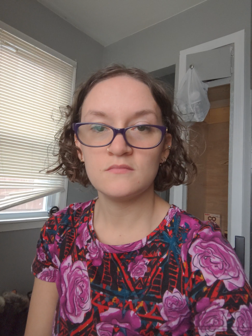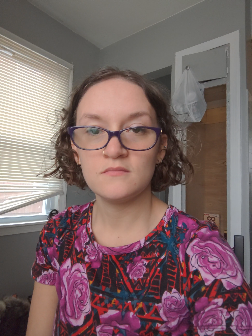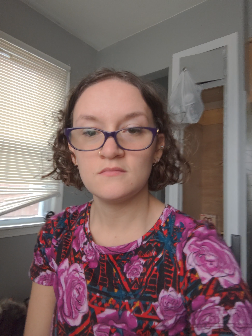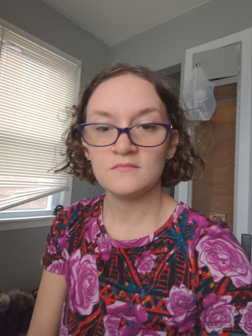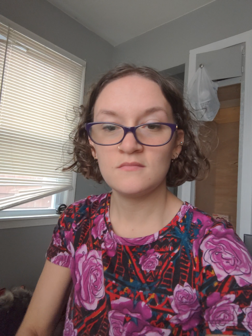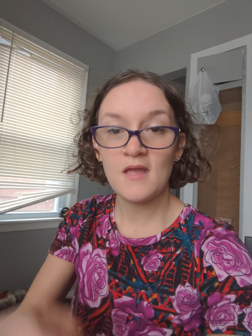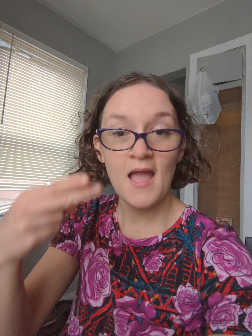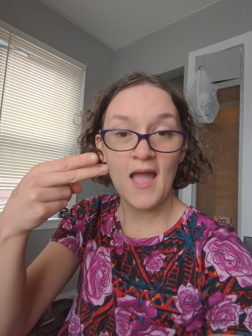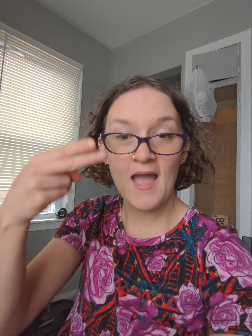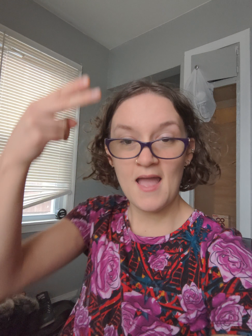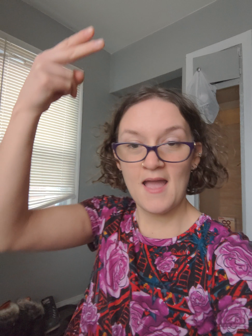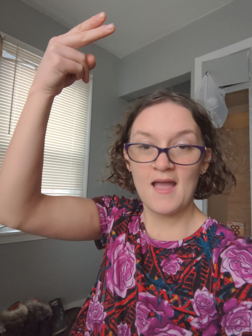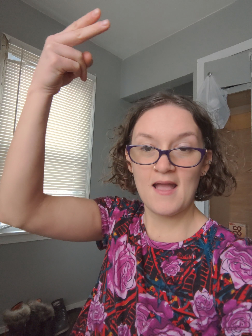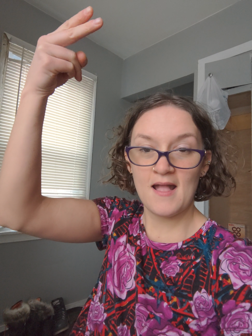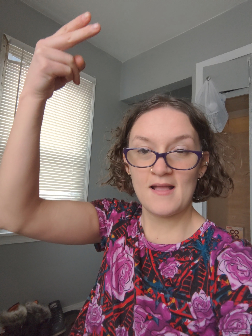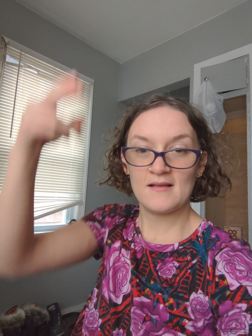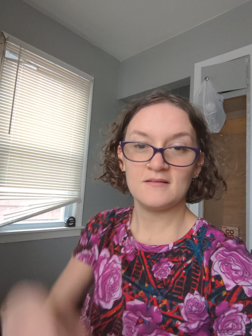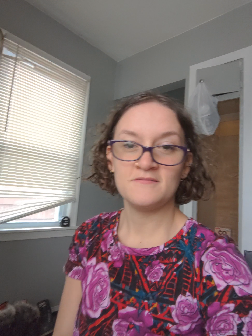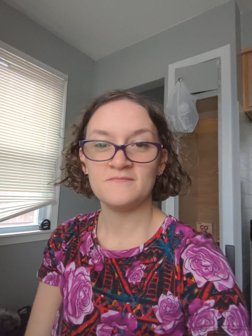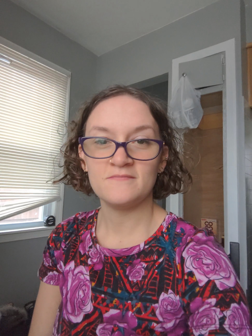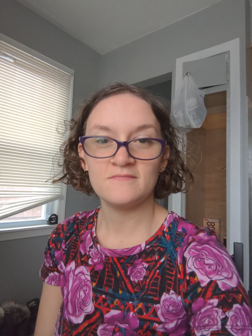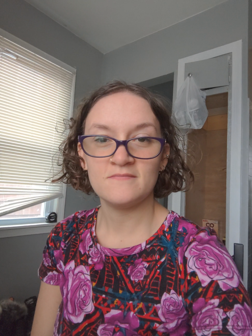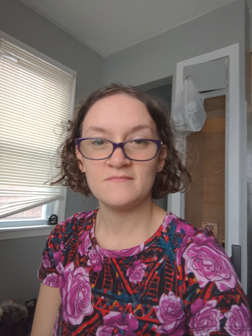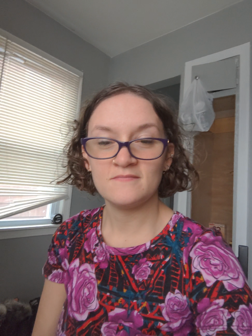high